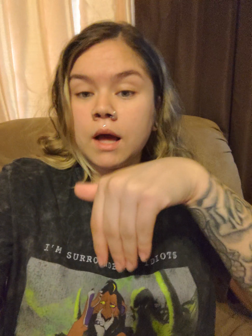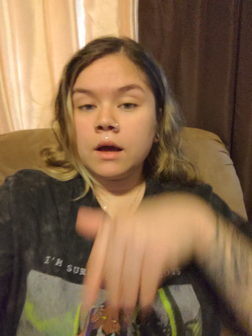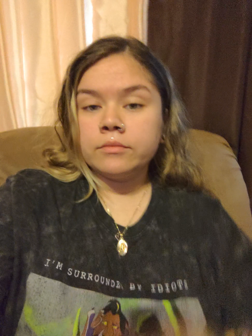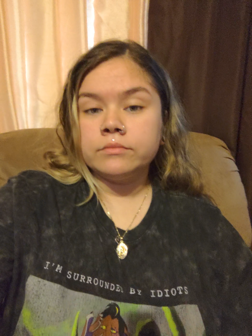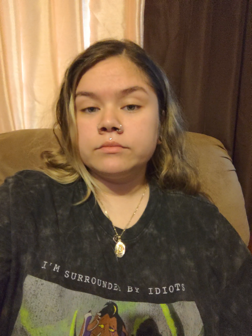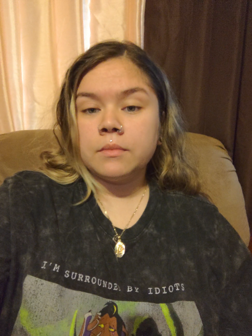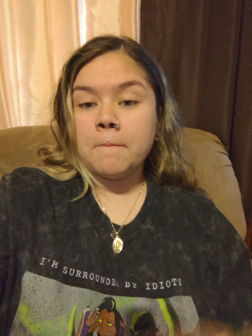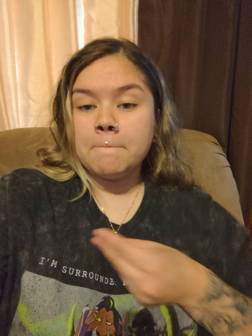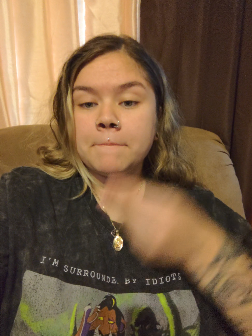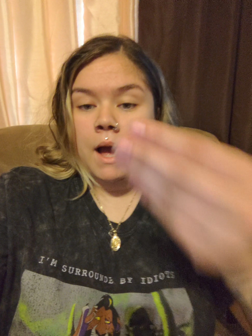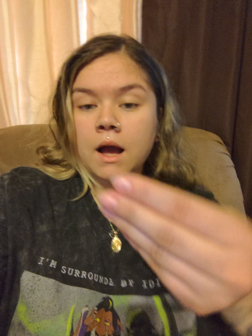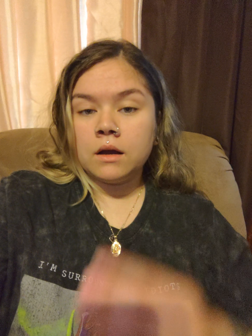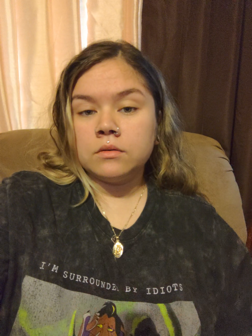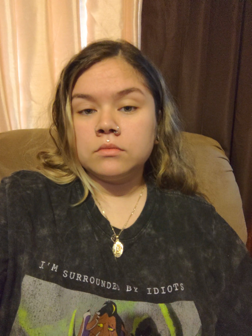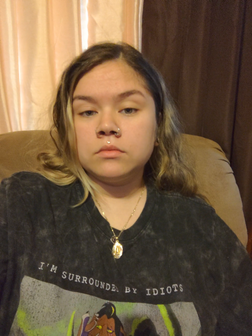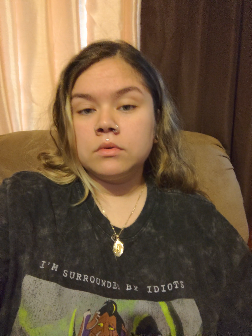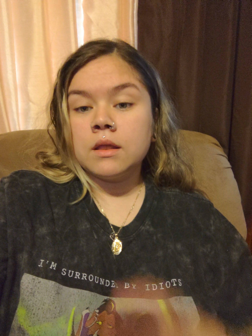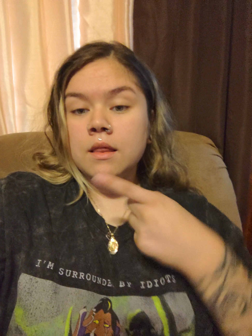buy